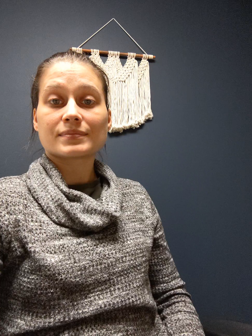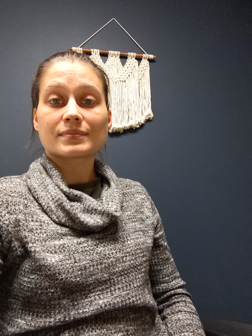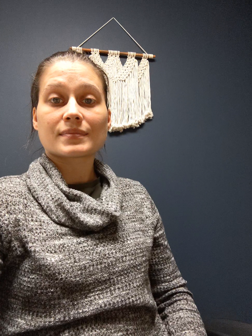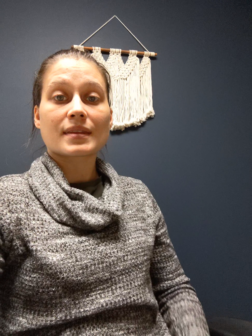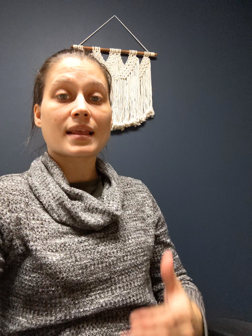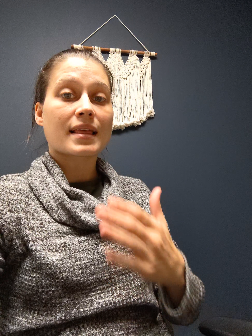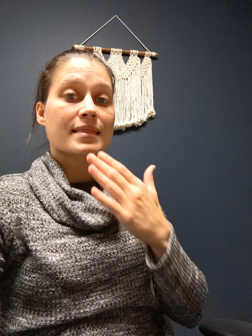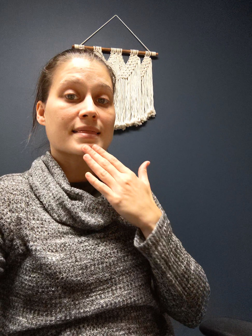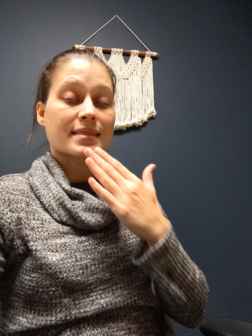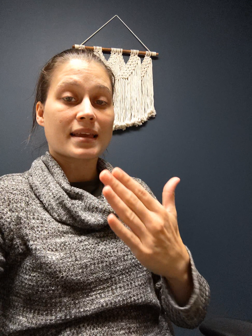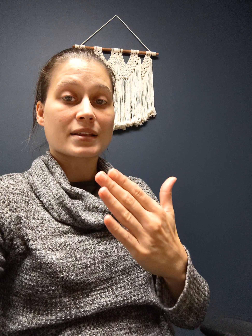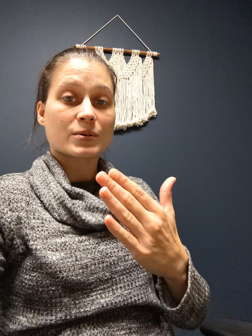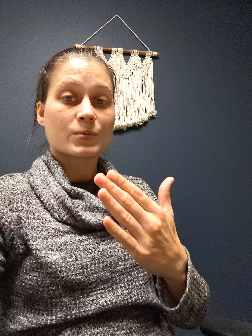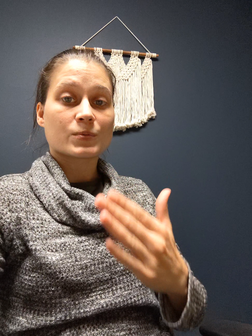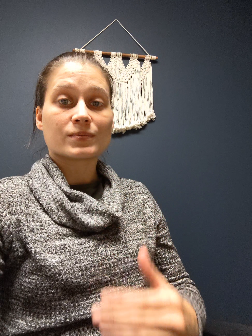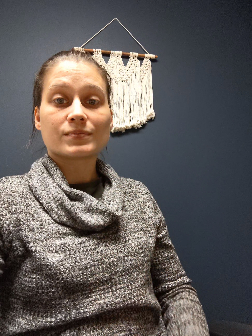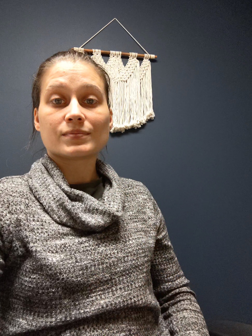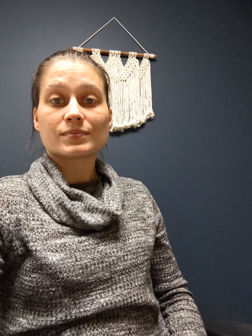thank you